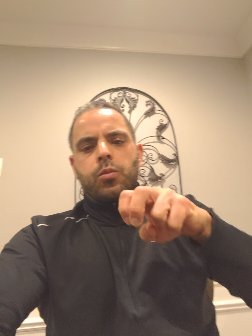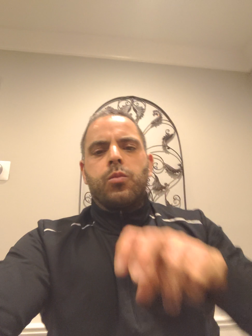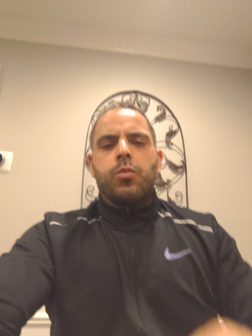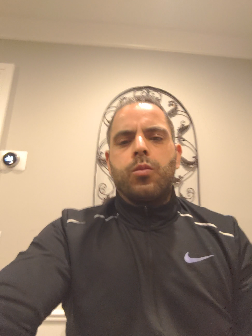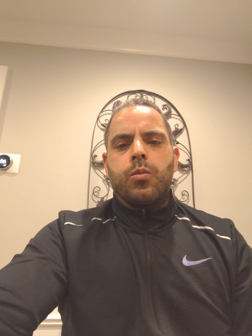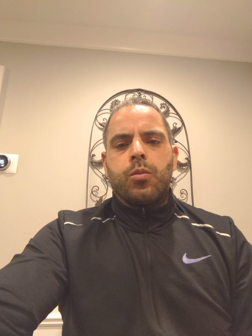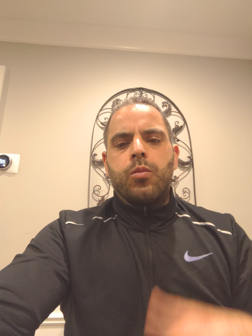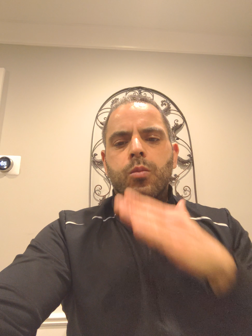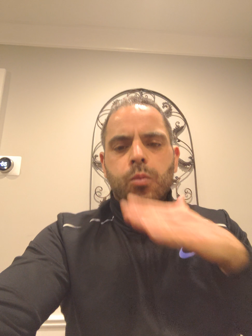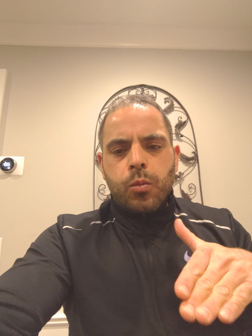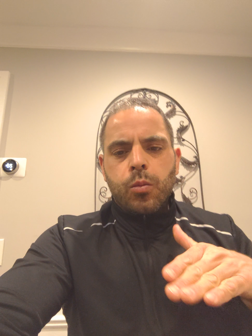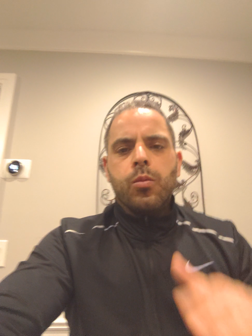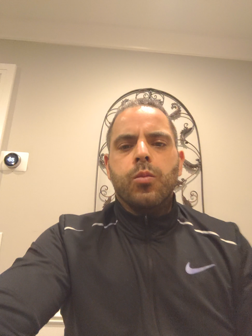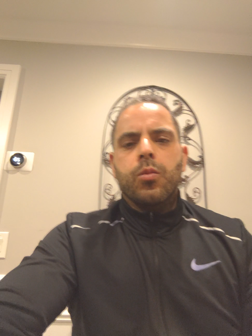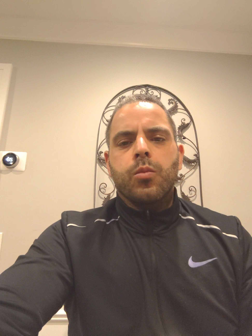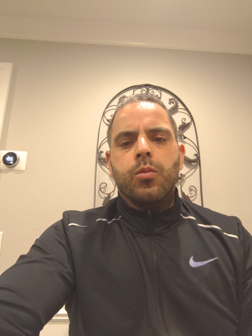quiet